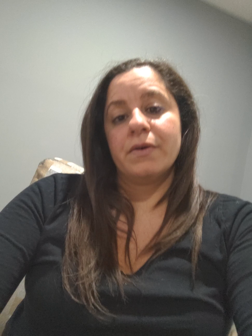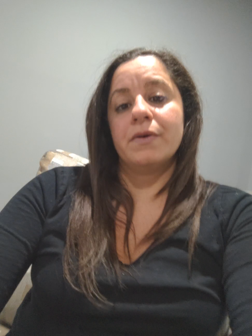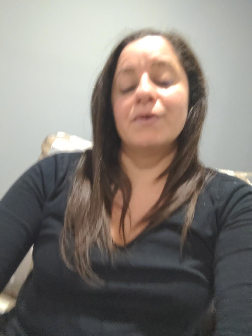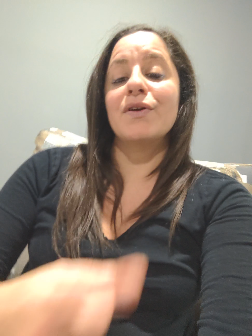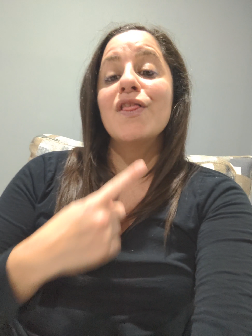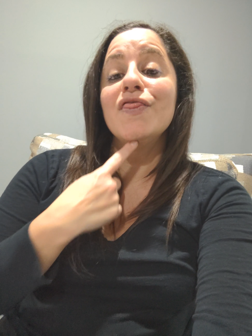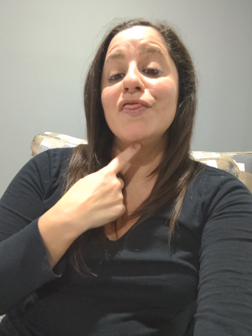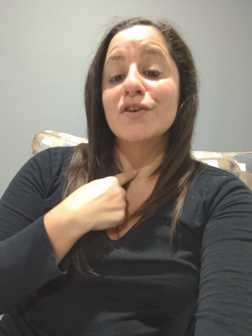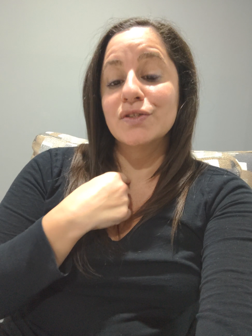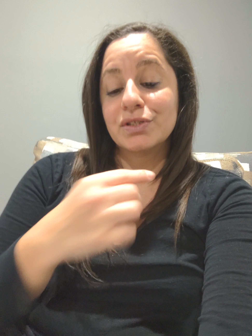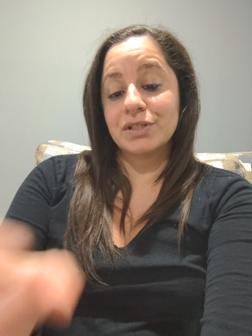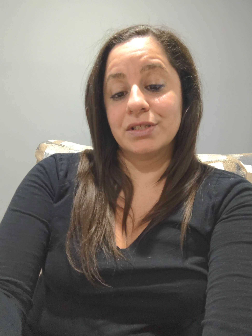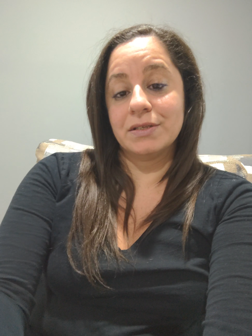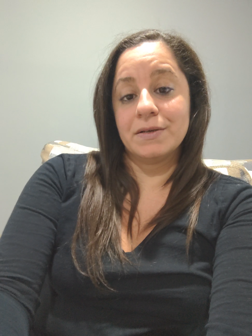thirsty